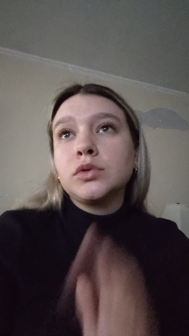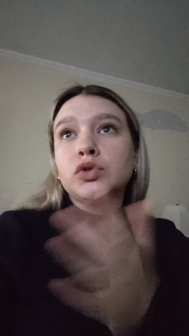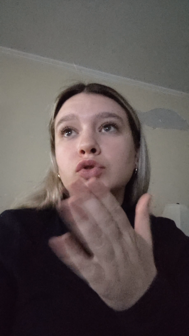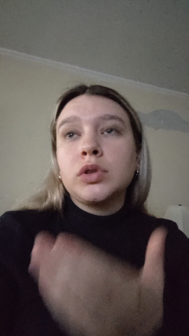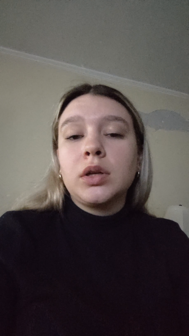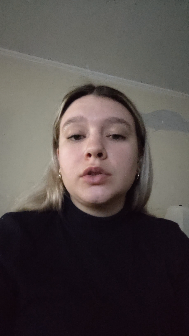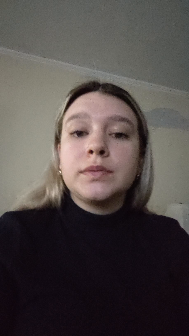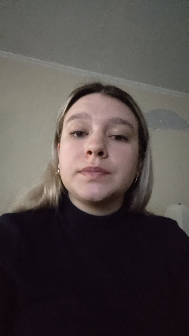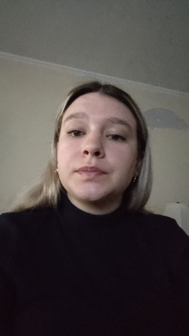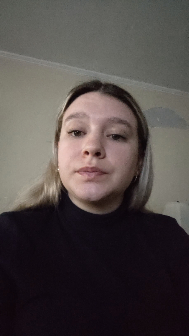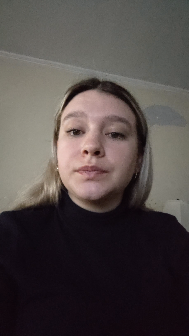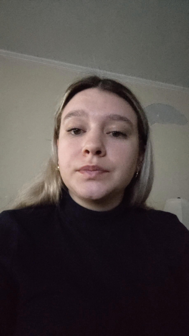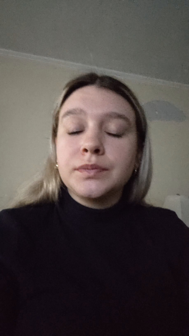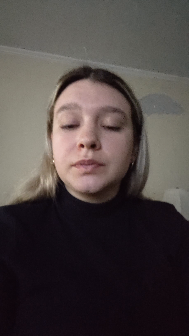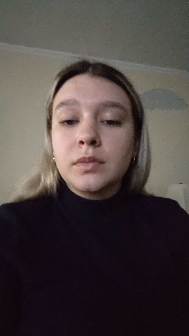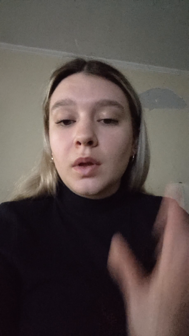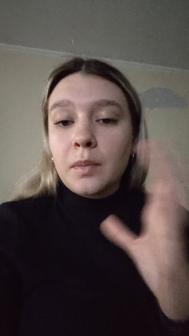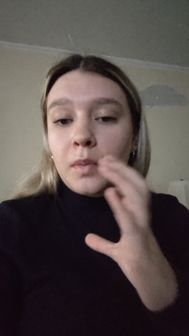ball